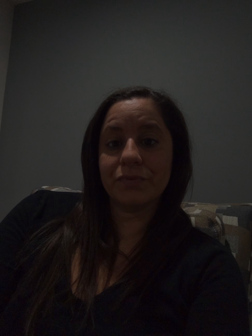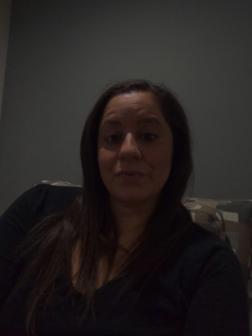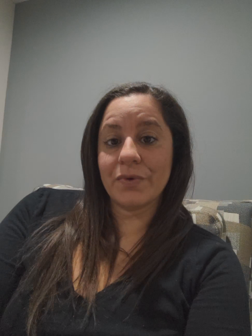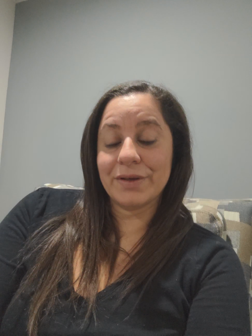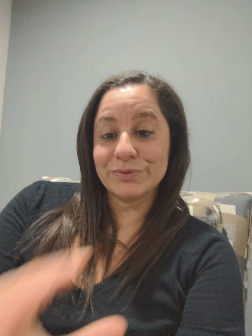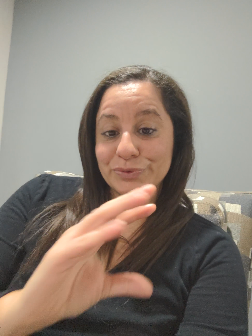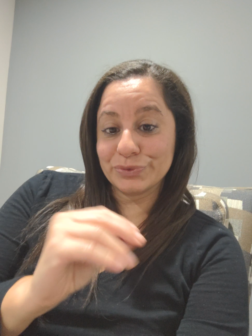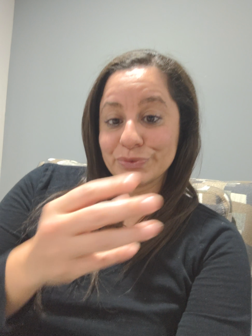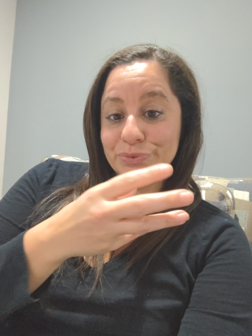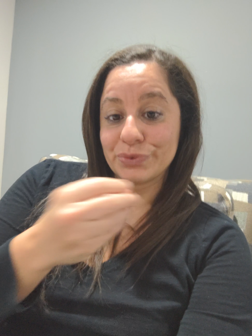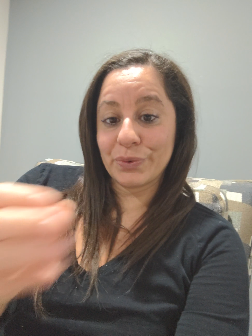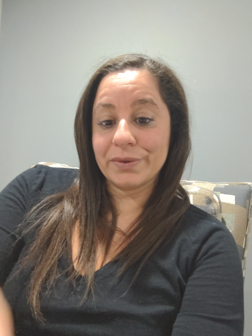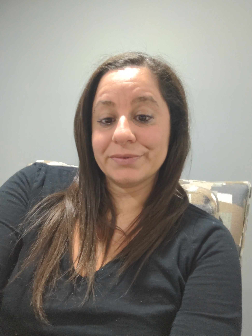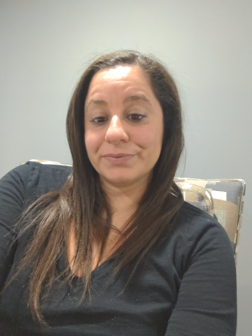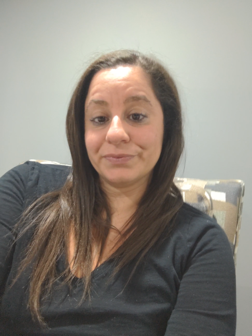story